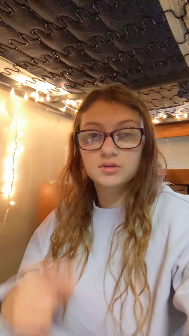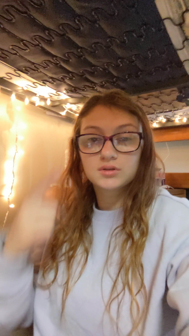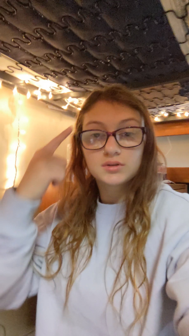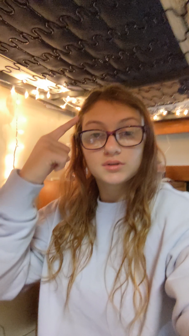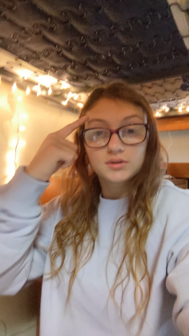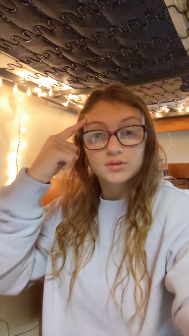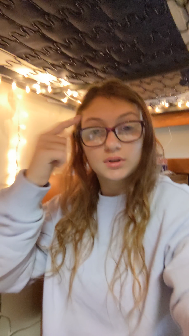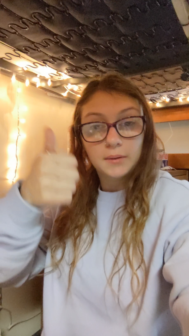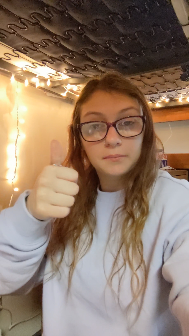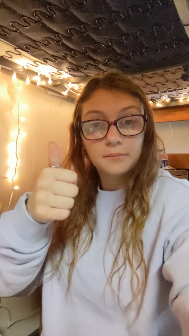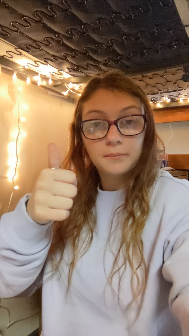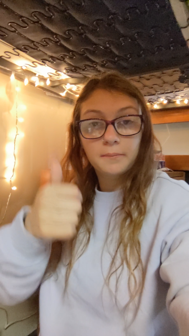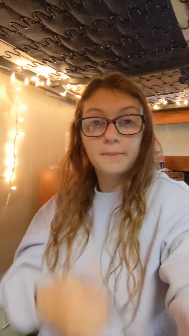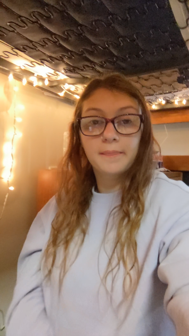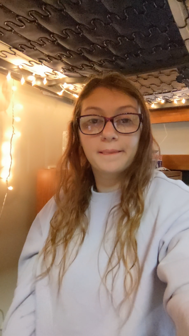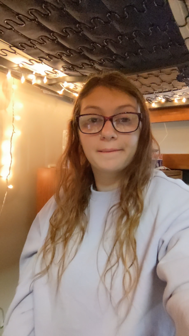dime